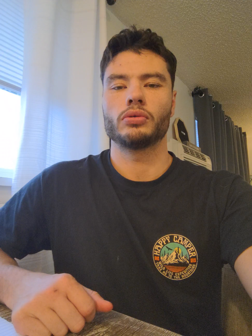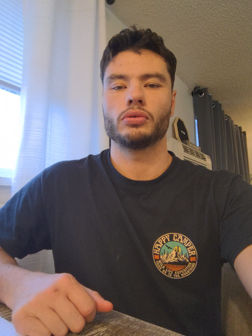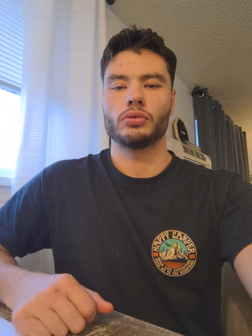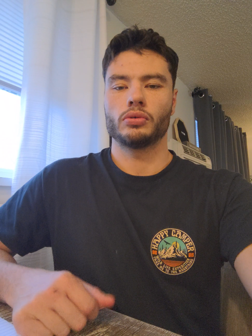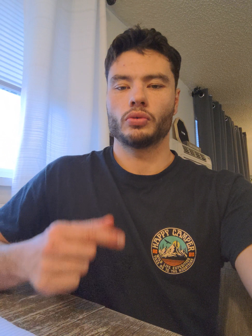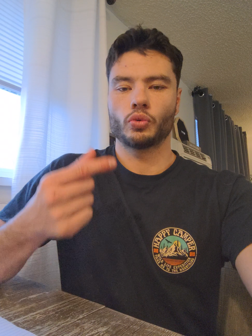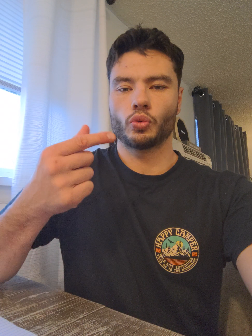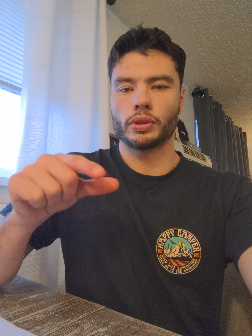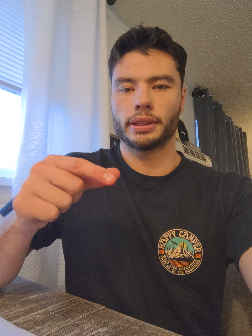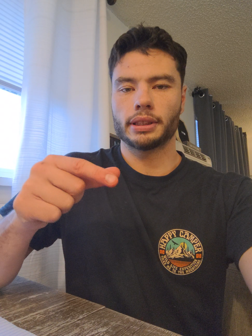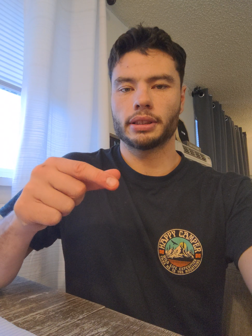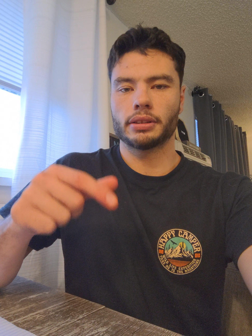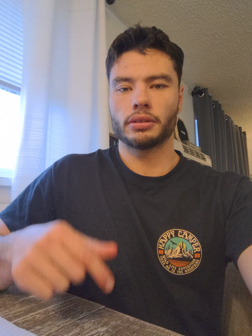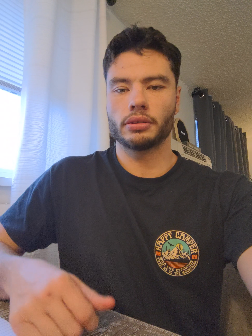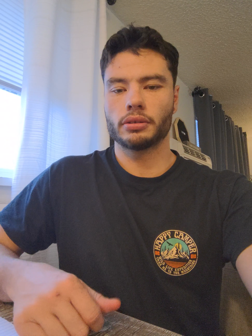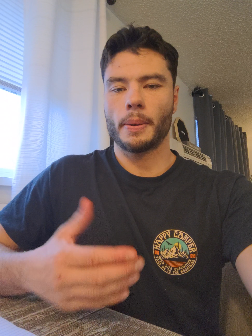green